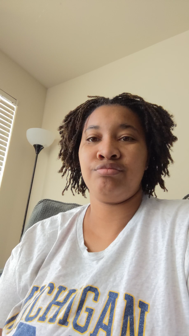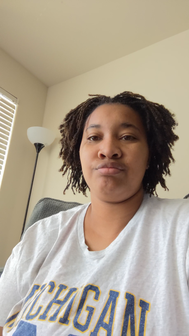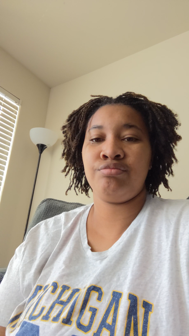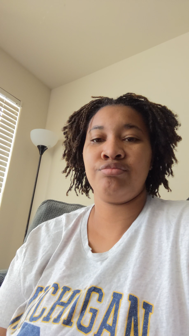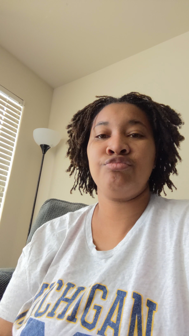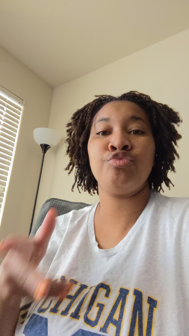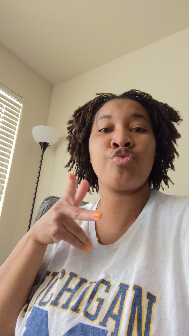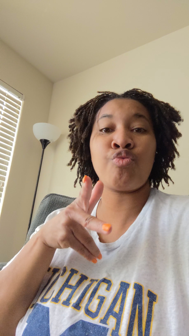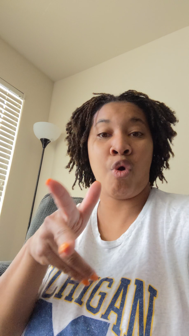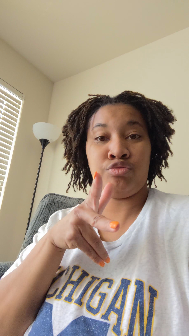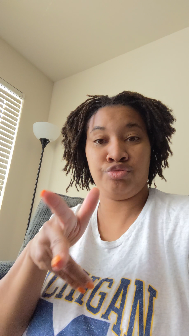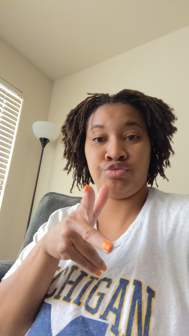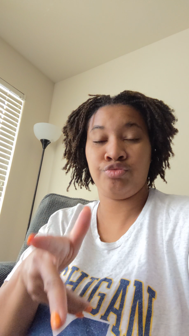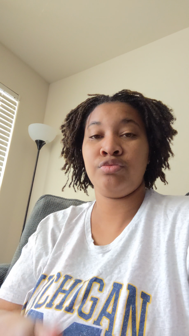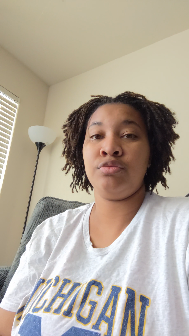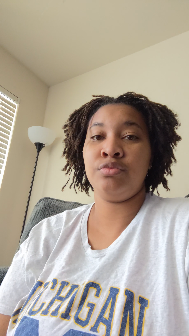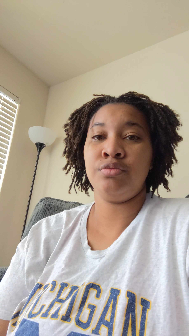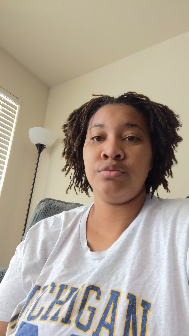garage